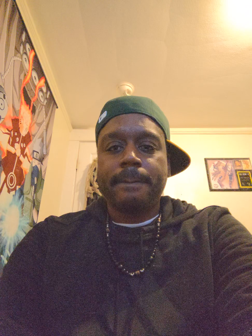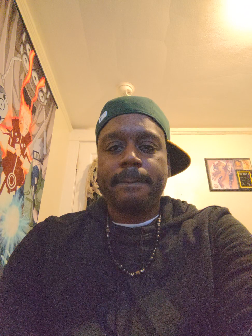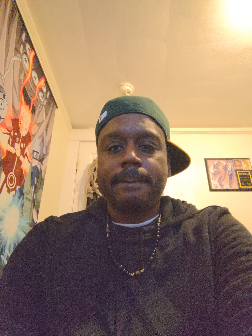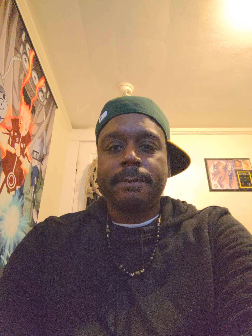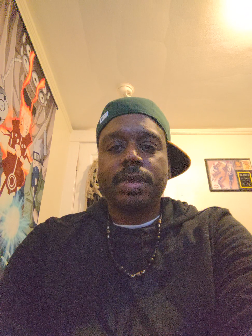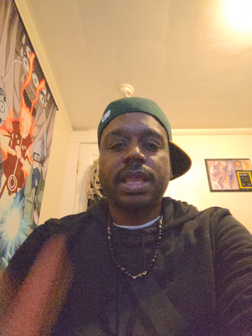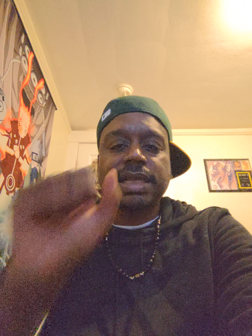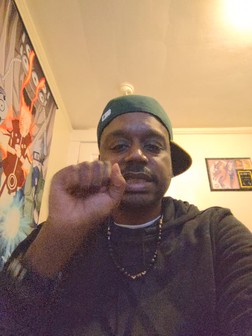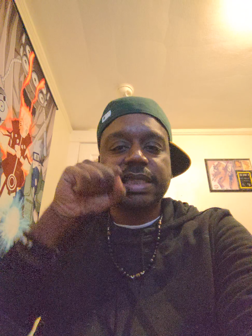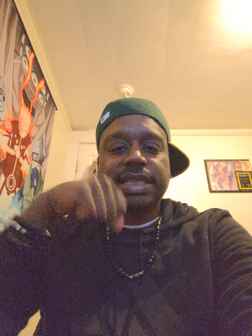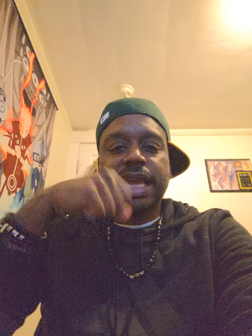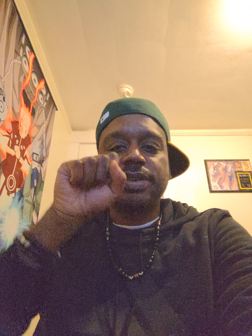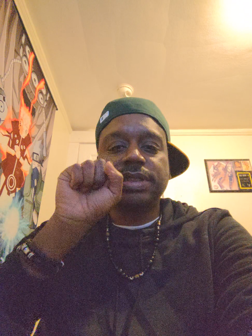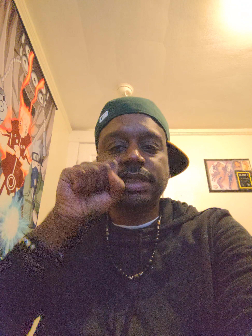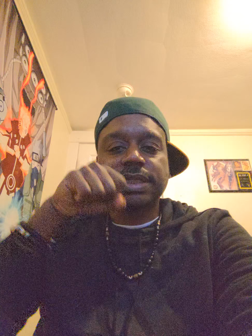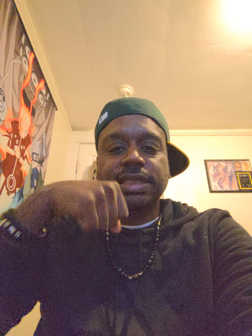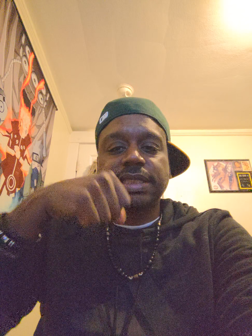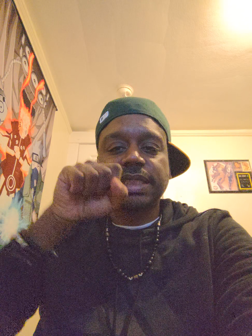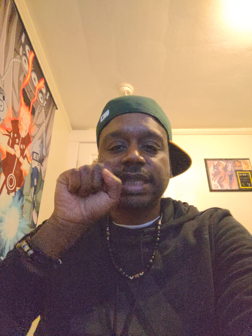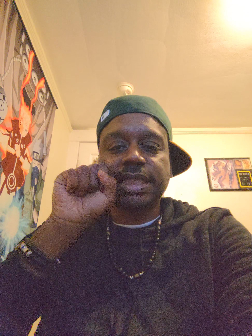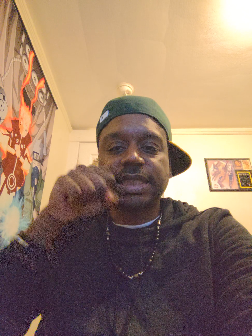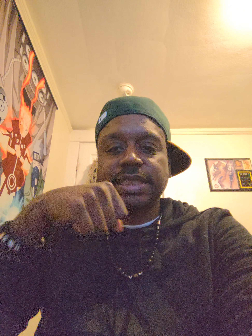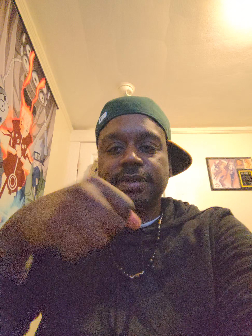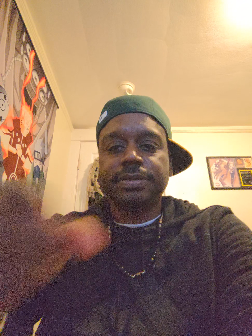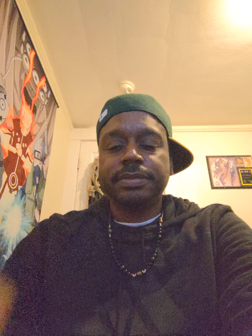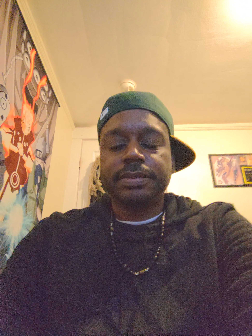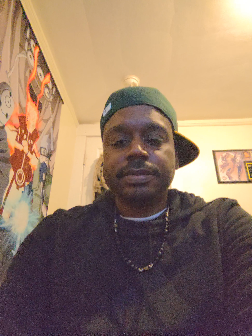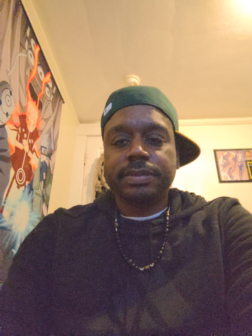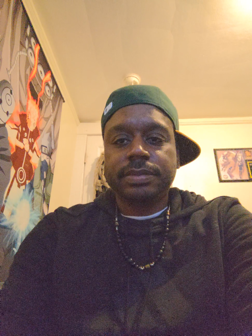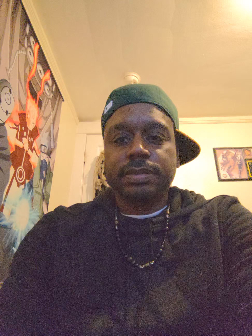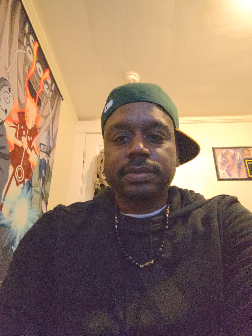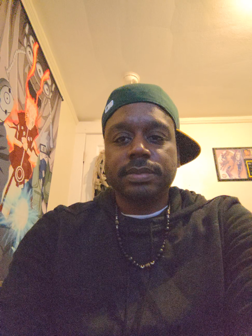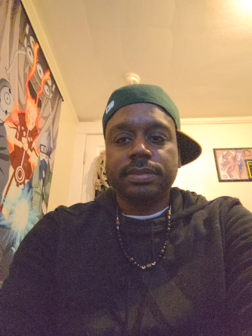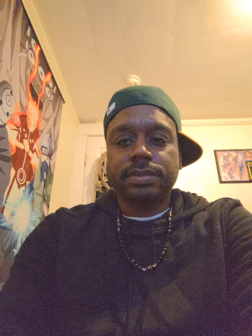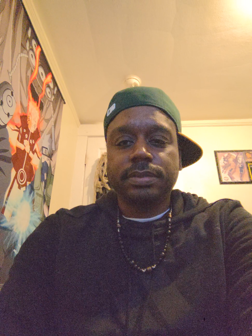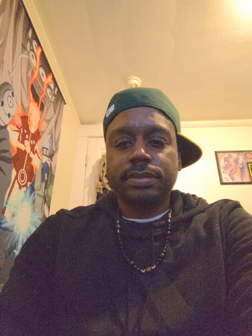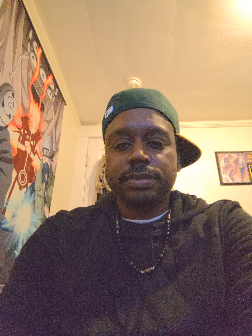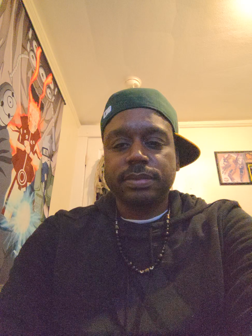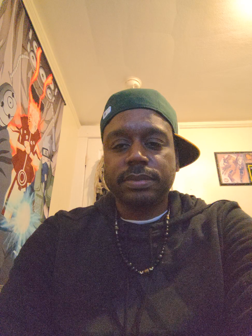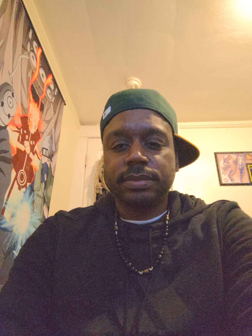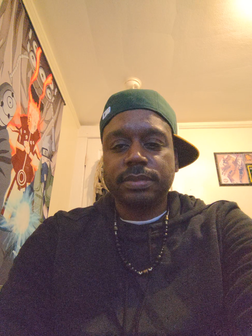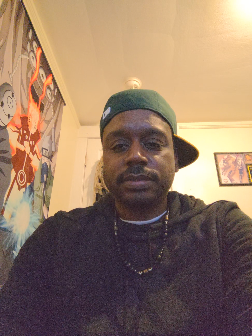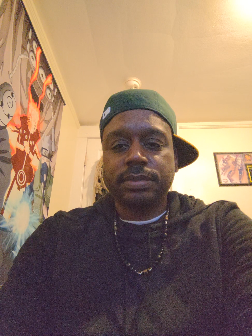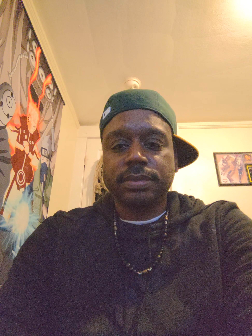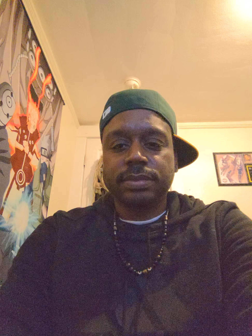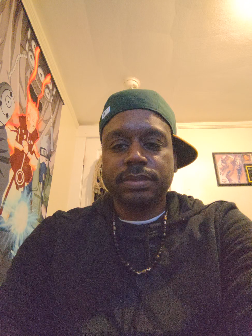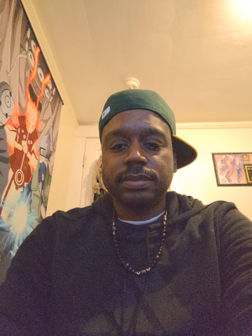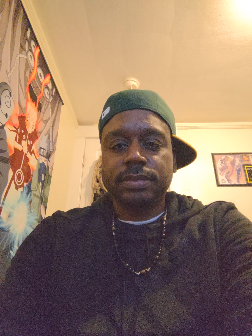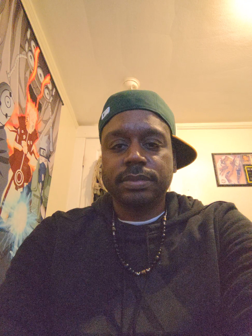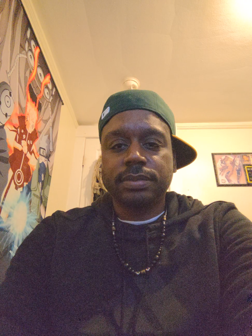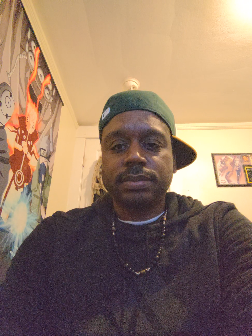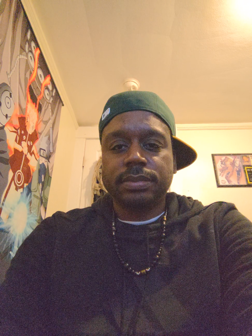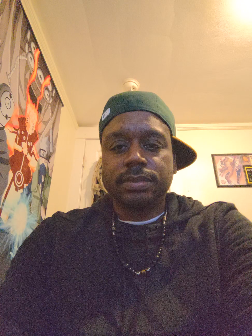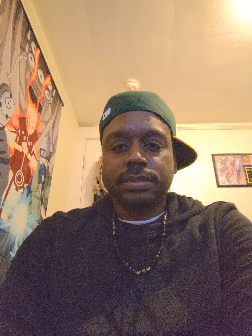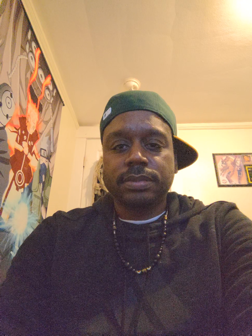carrot